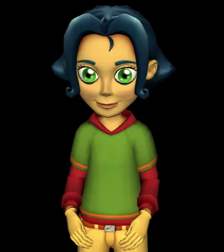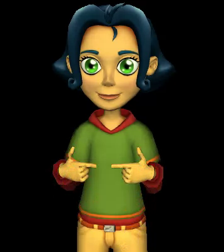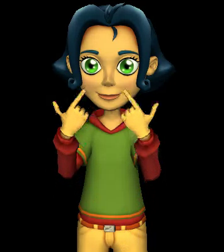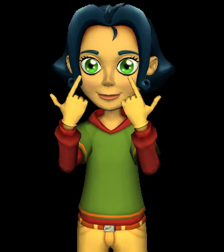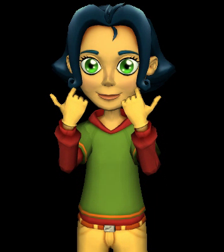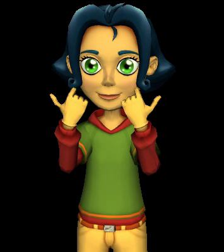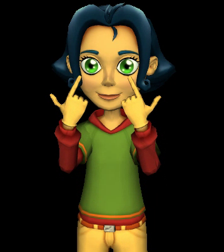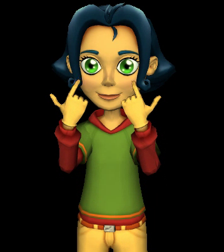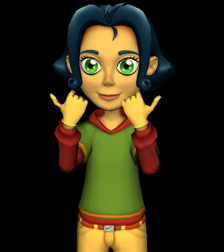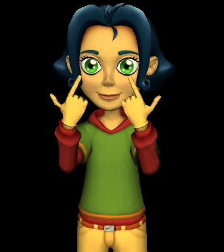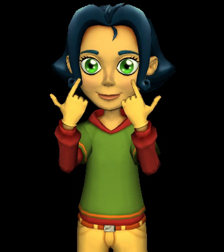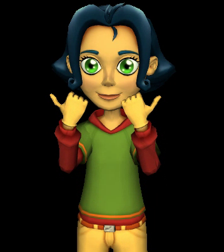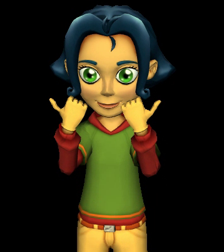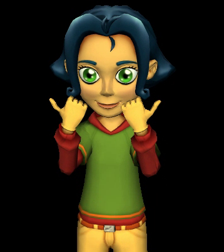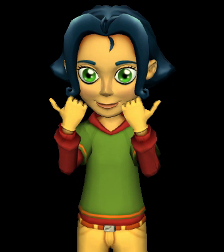يبكي